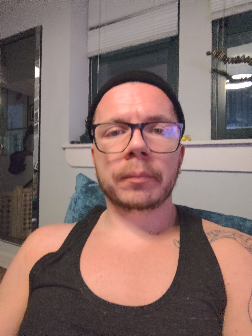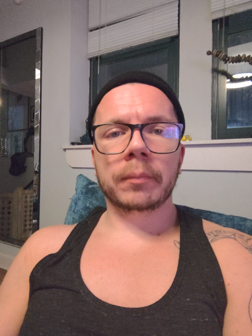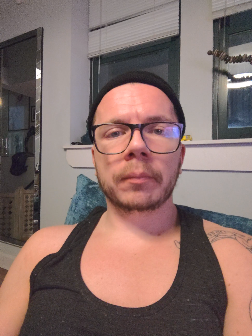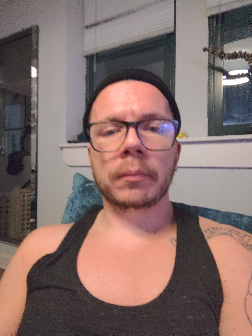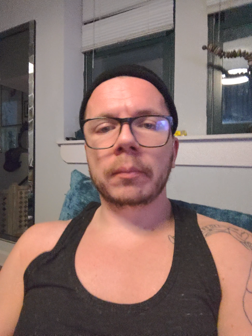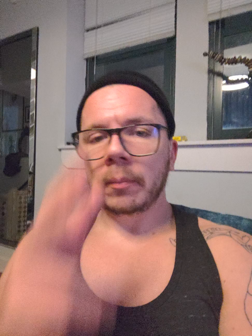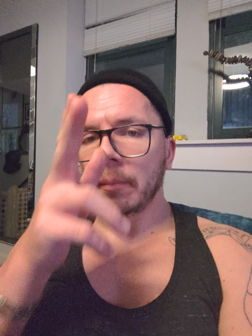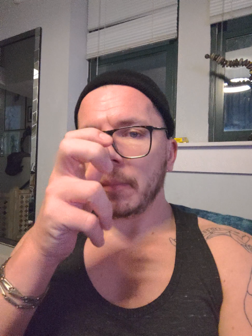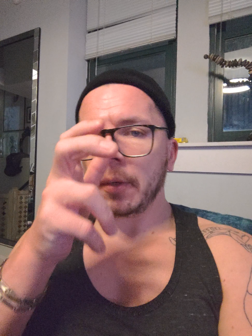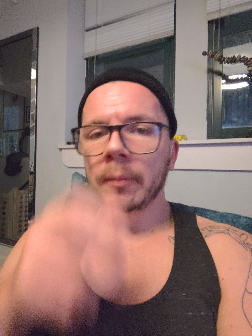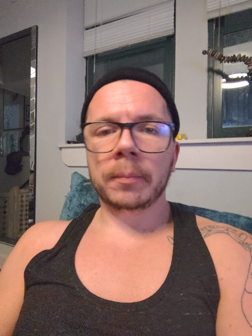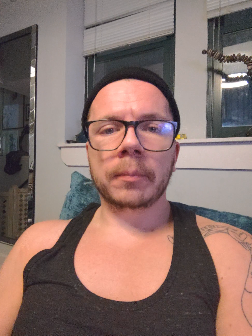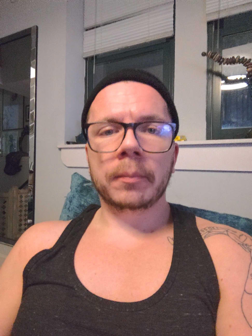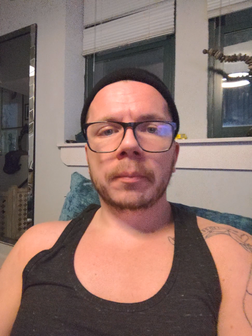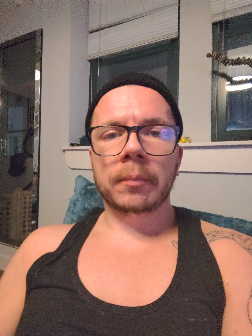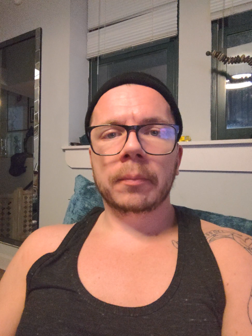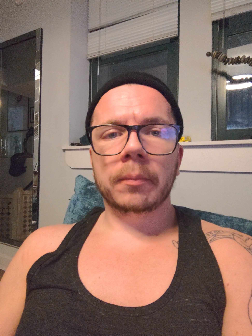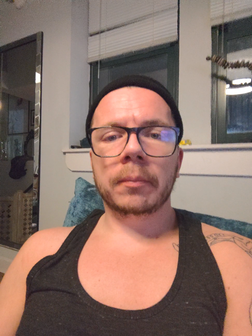bug